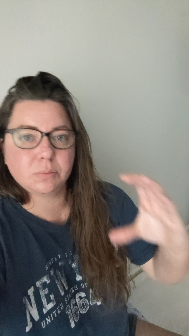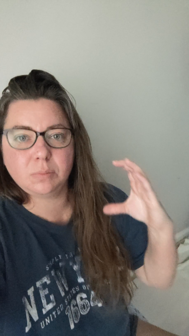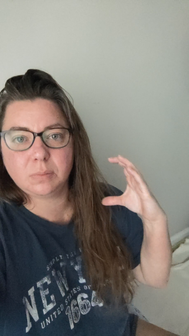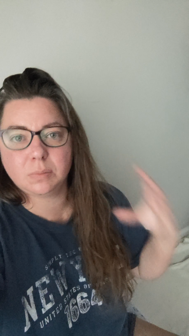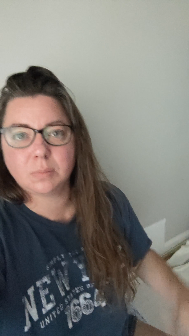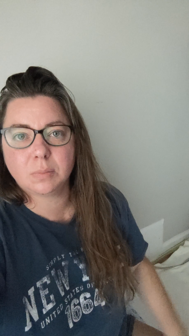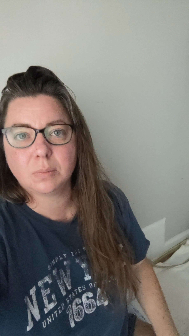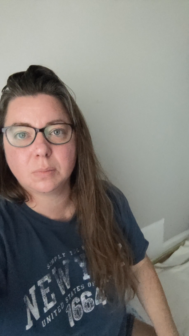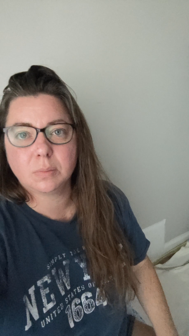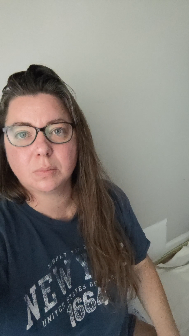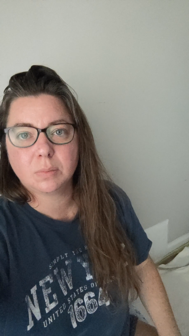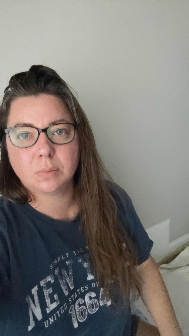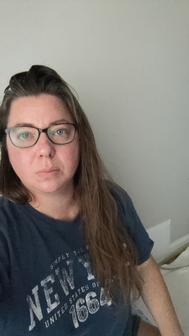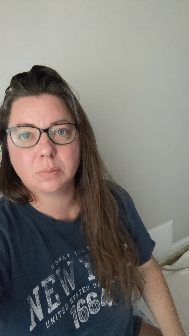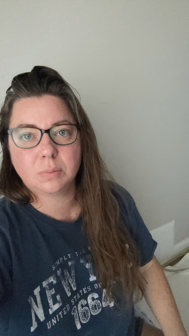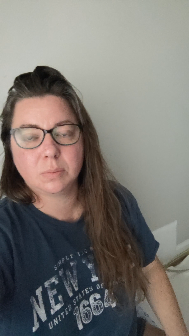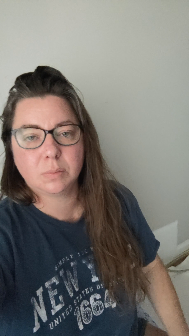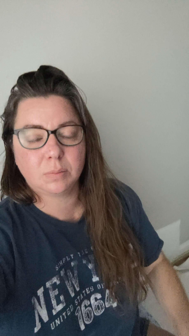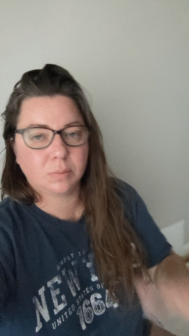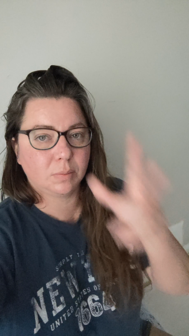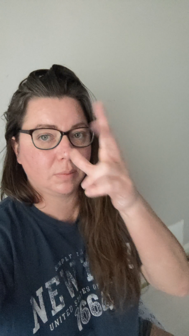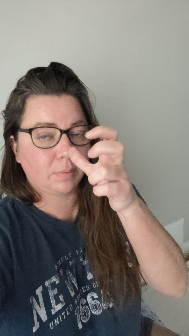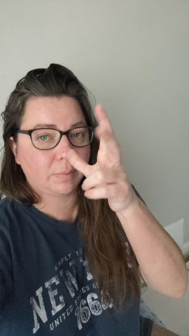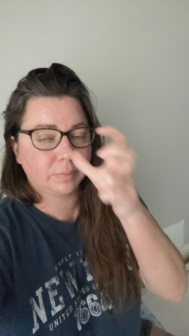ant